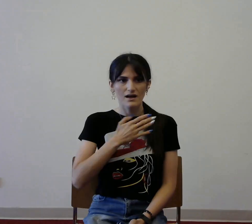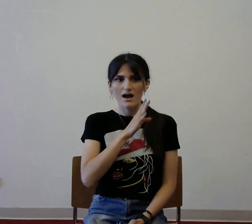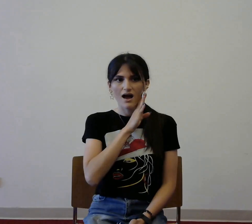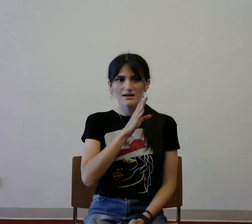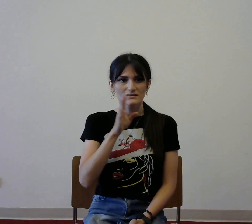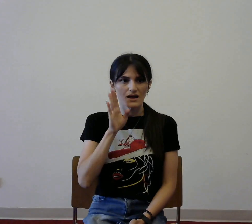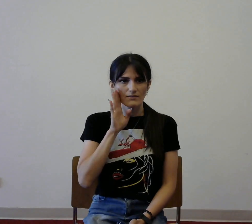ana